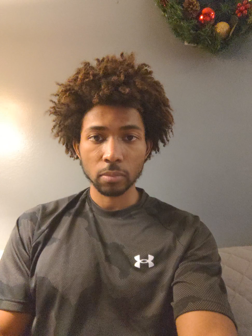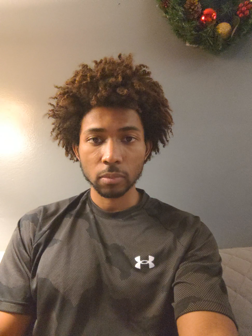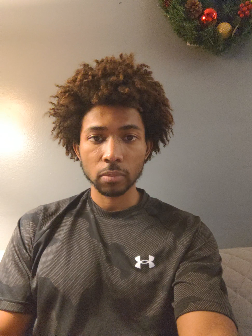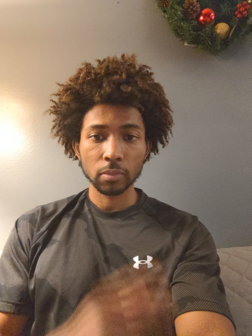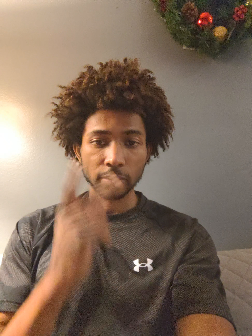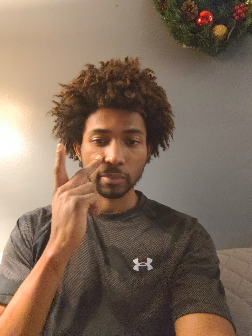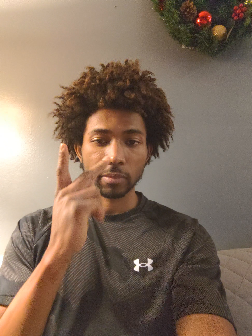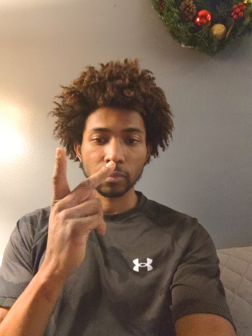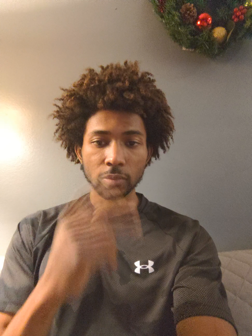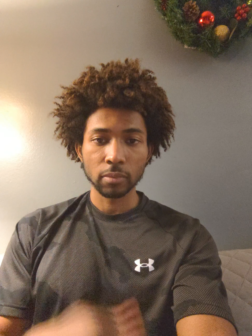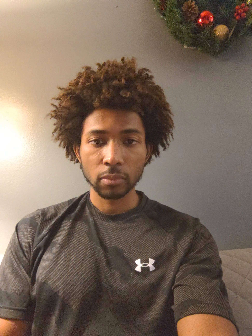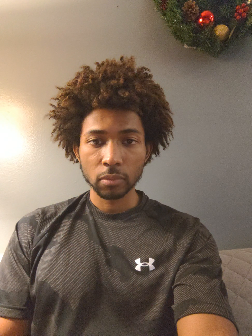see